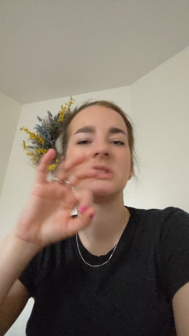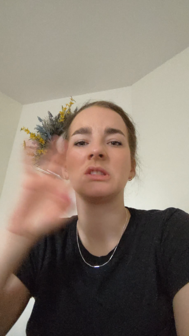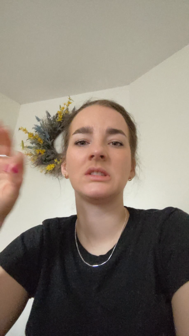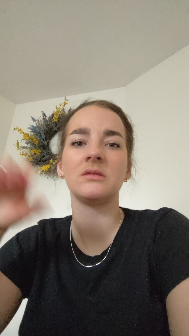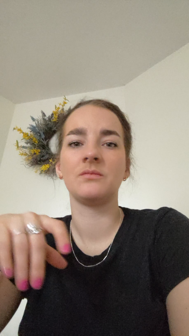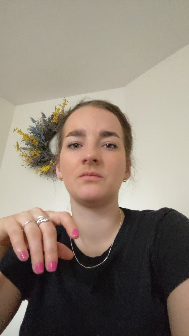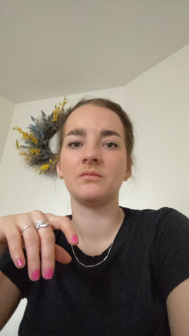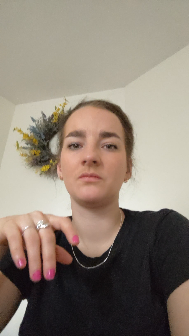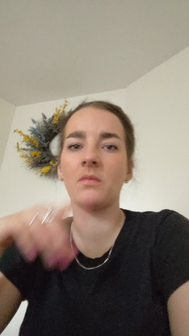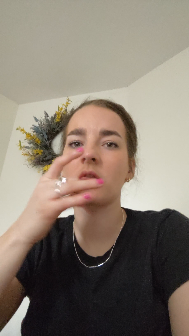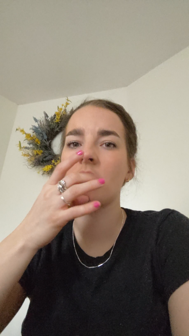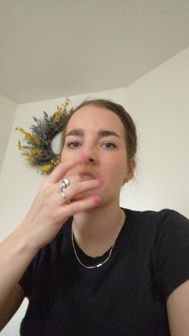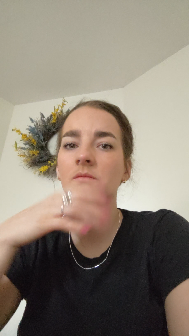light bulb